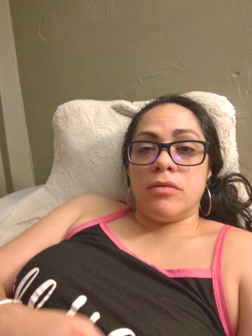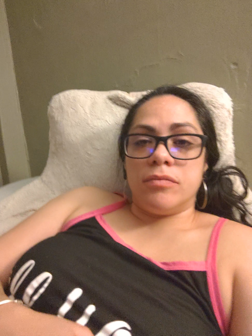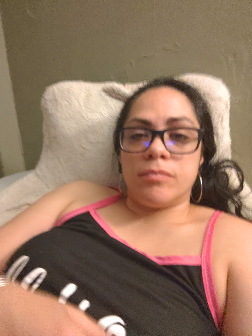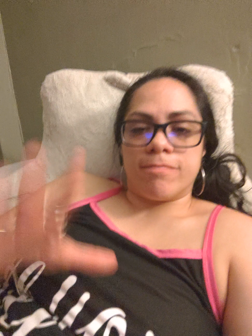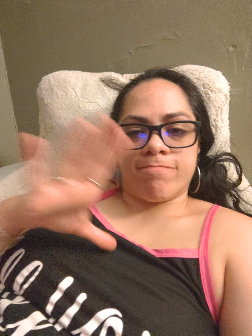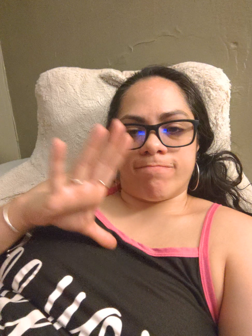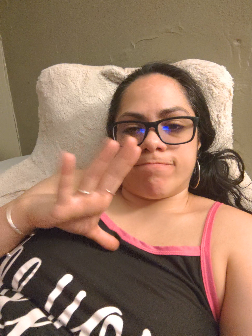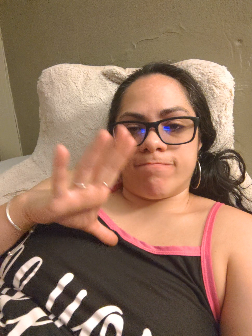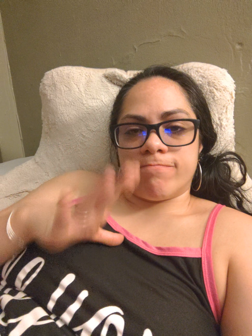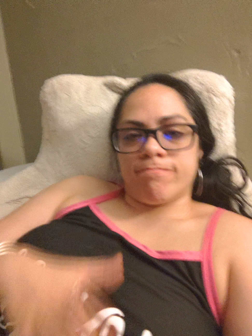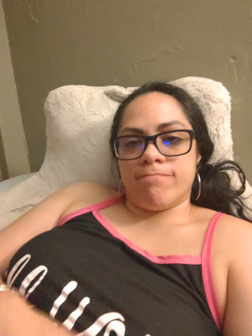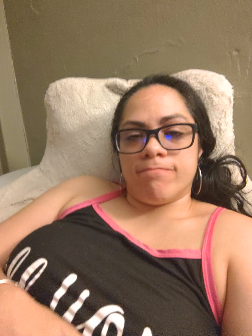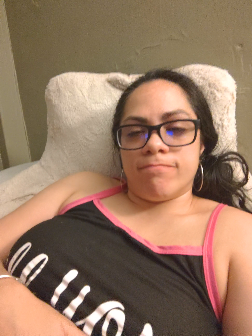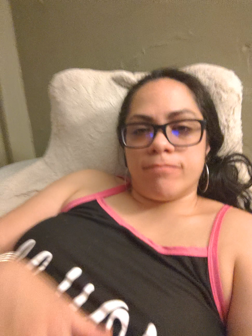fine